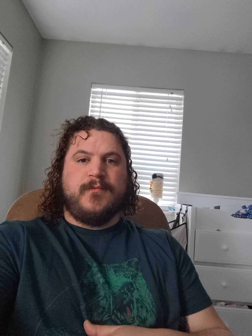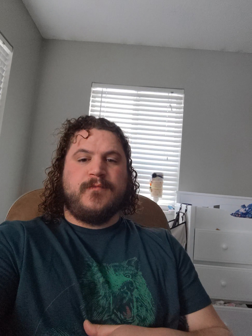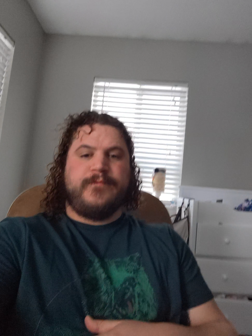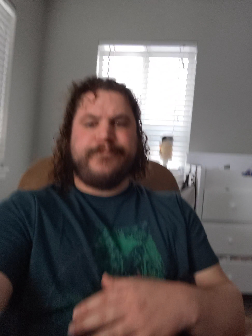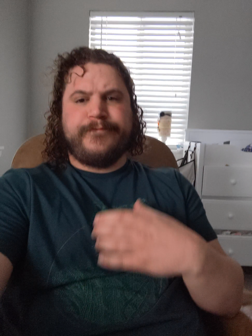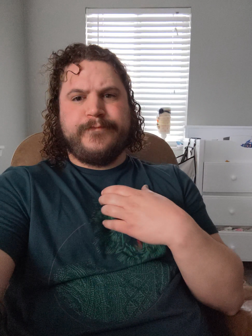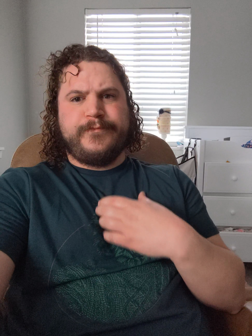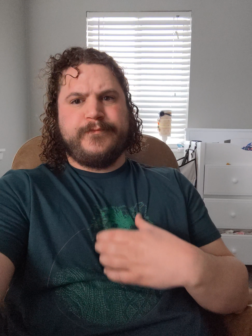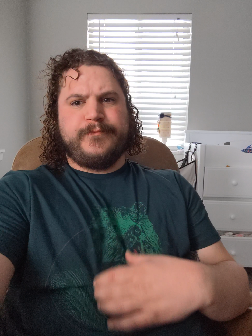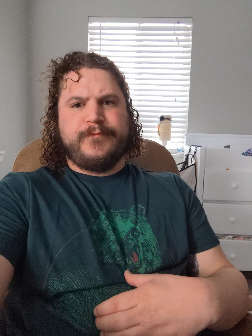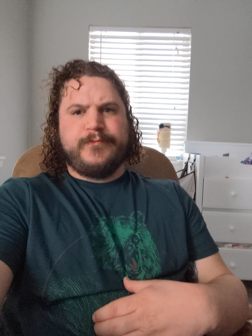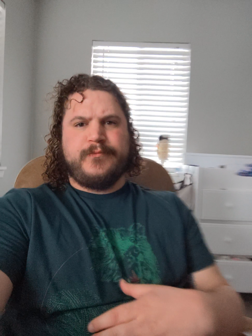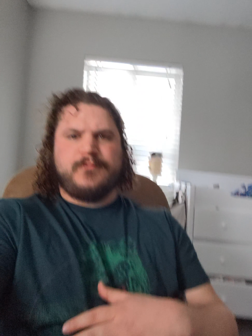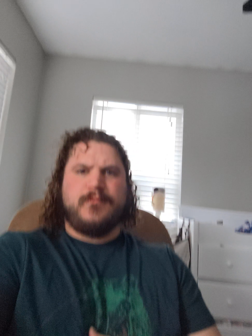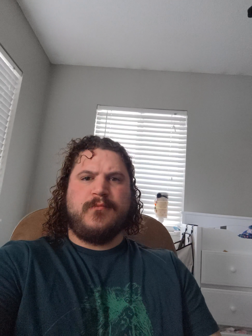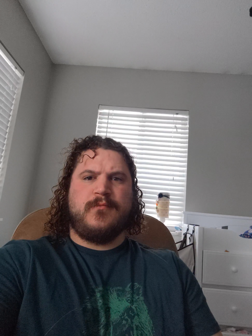hungry